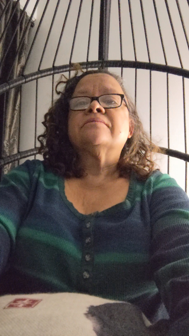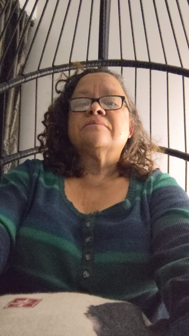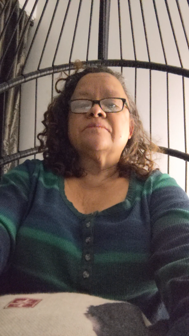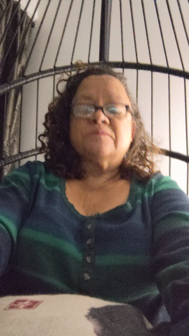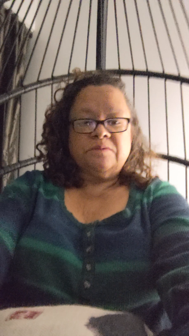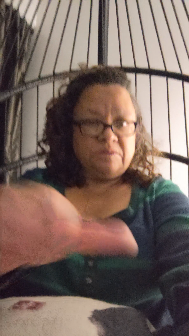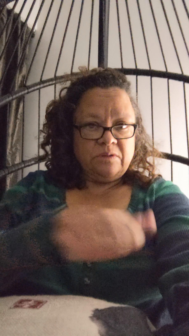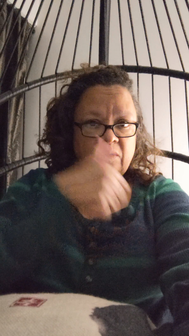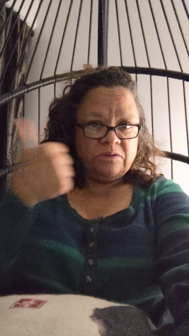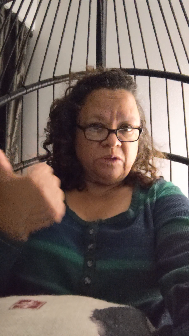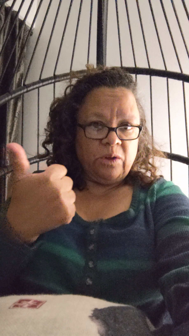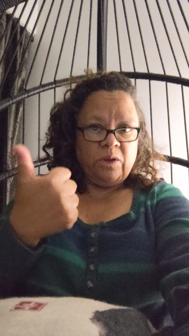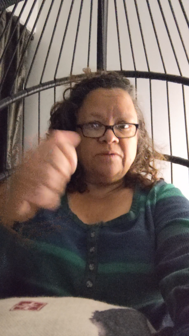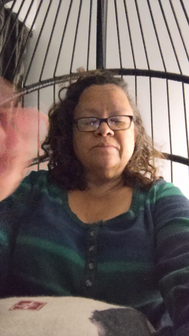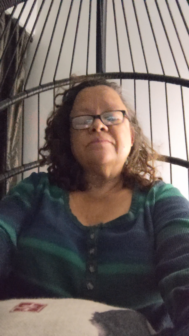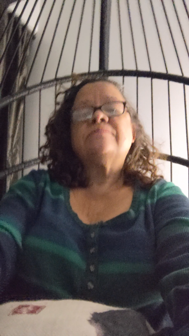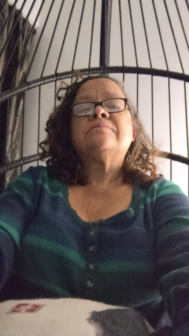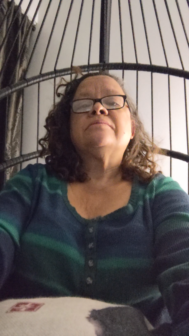other